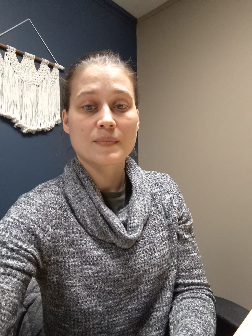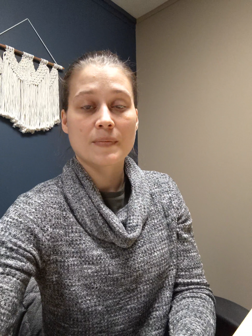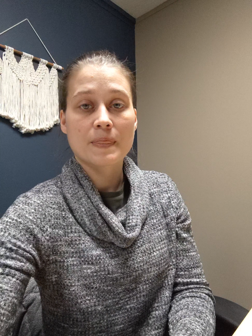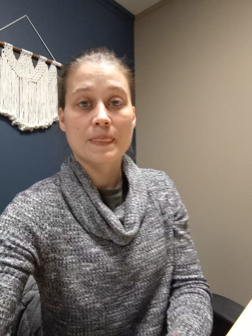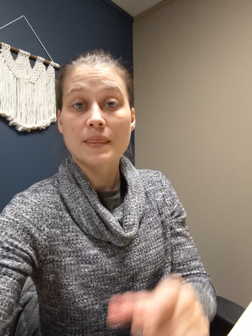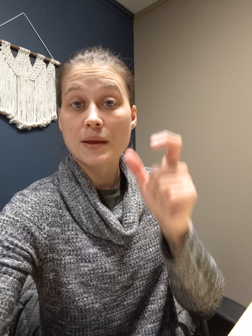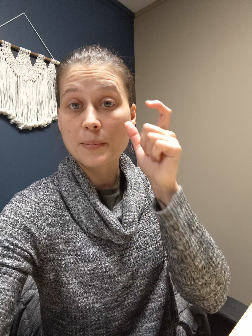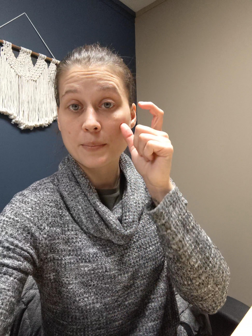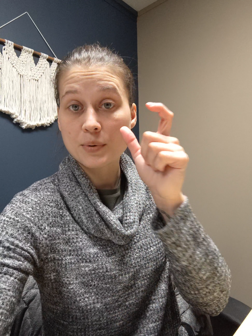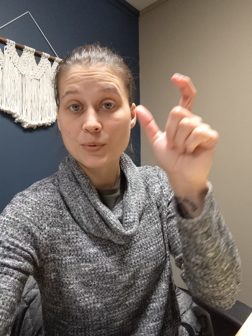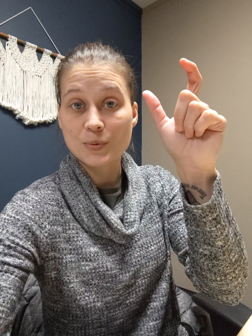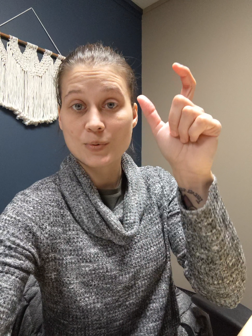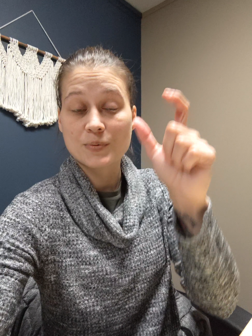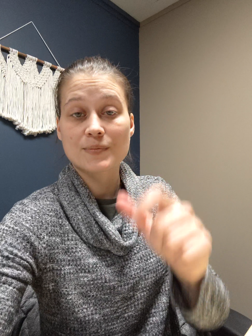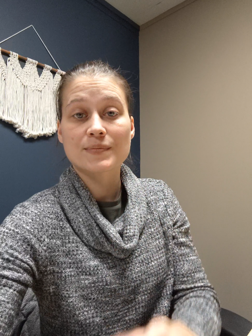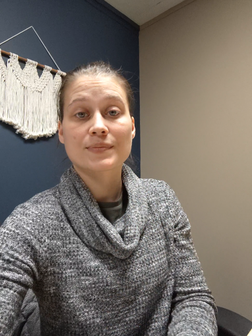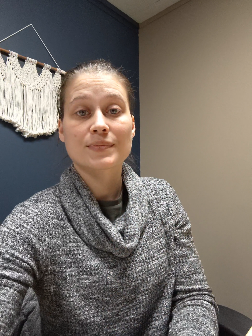moon